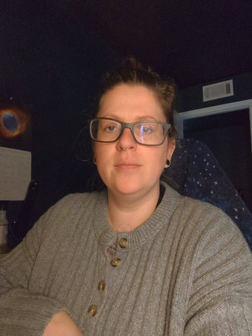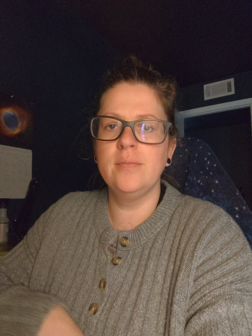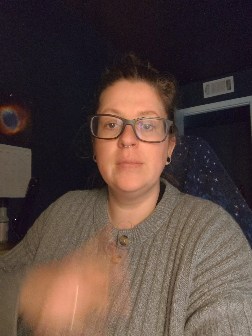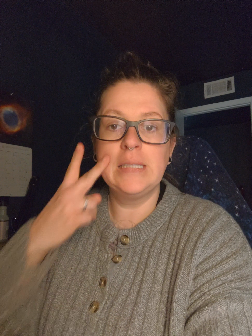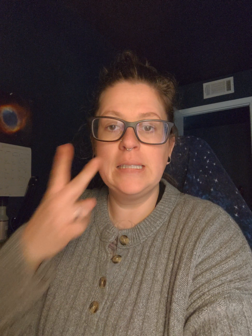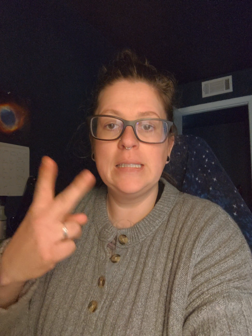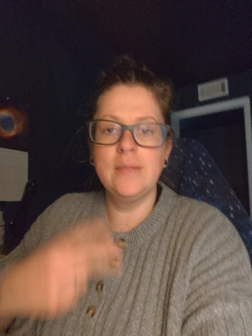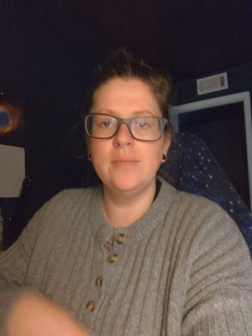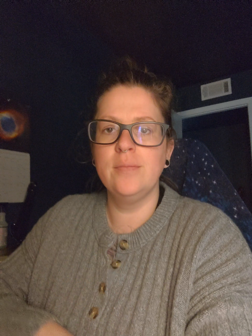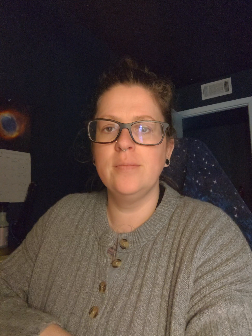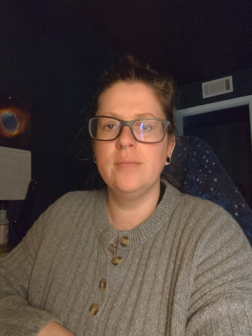see